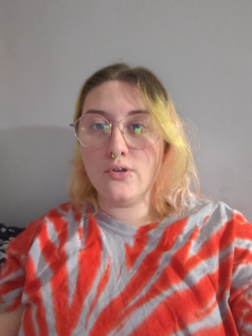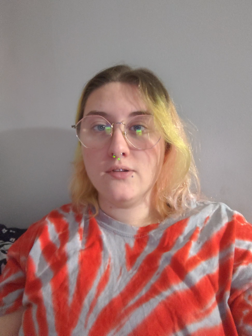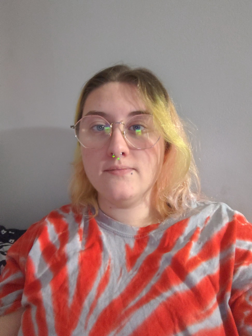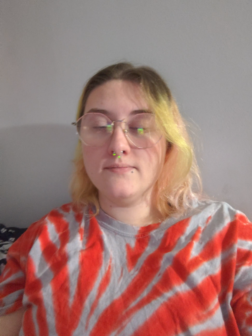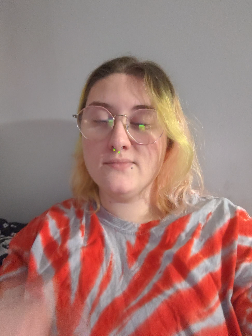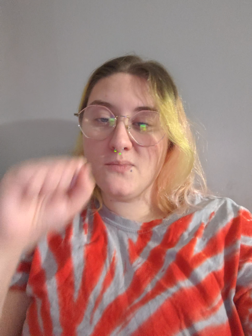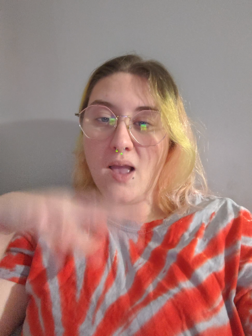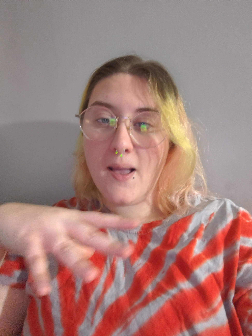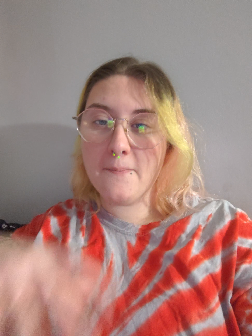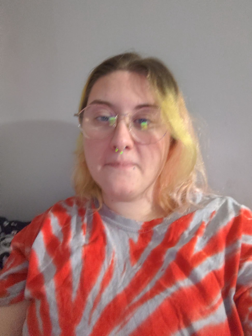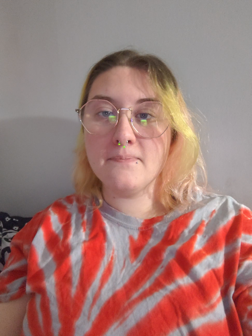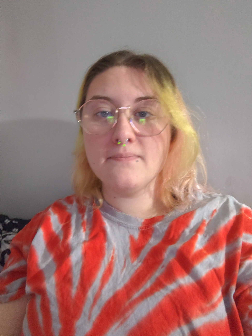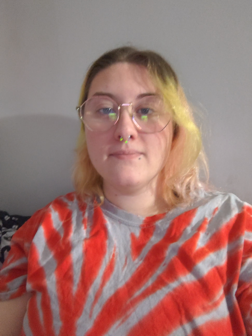drop